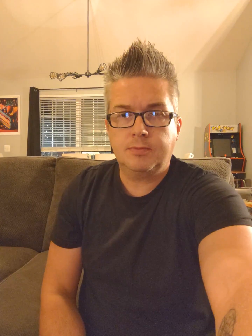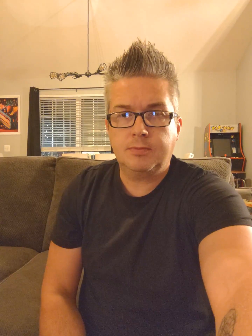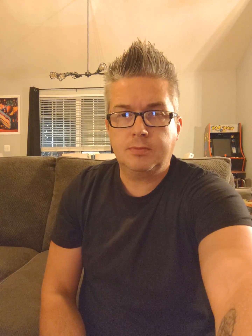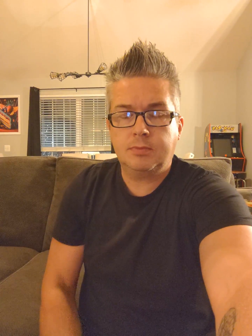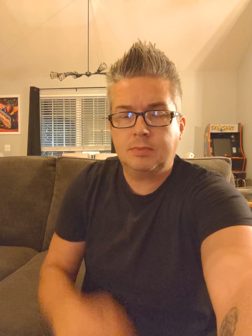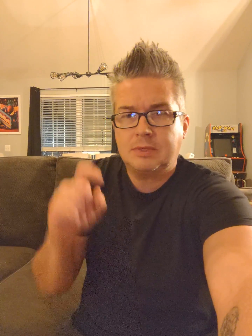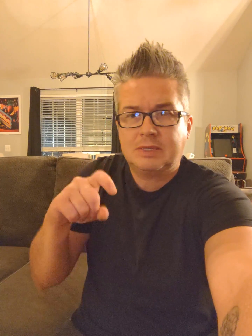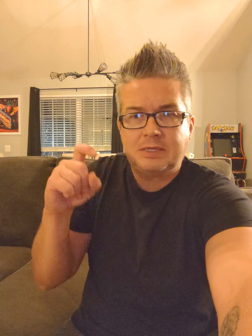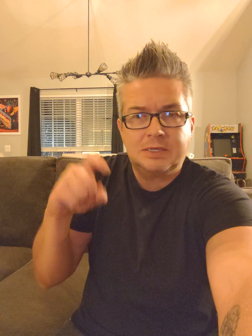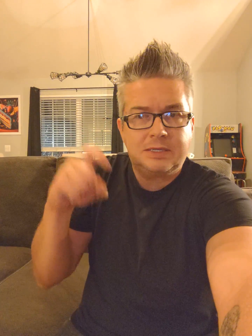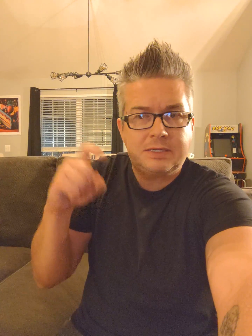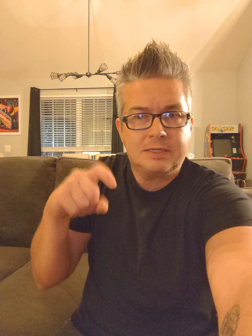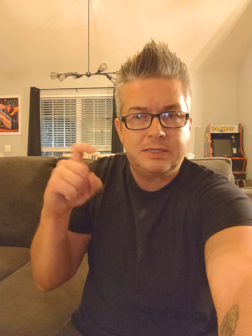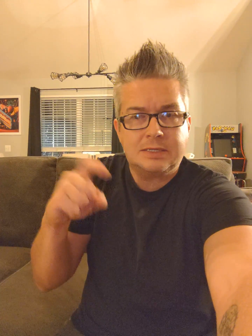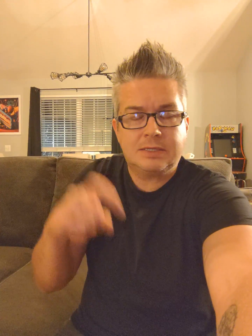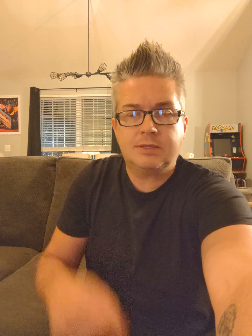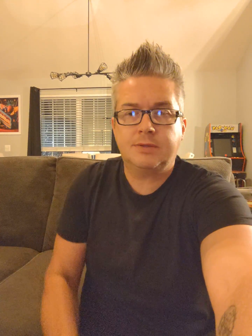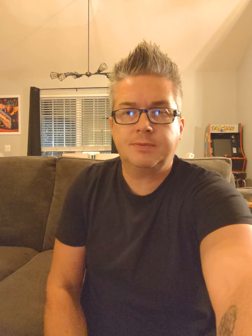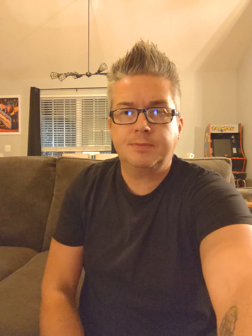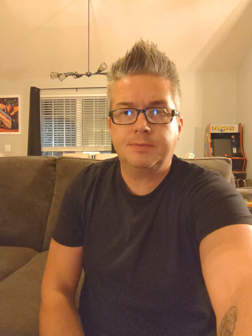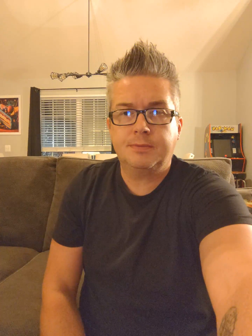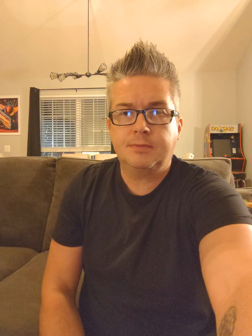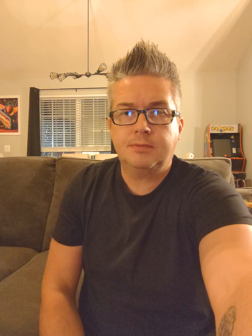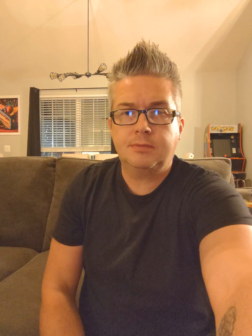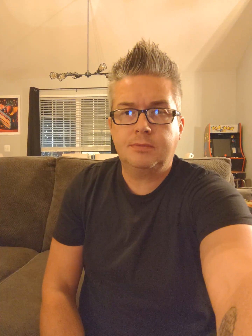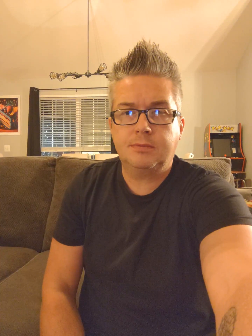need